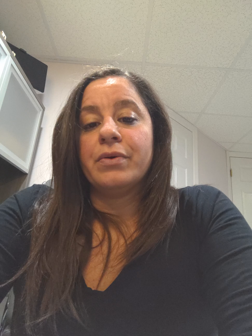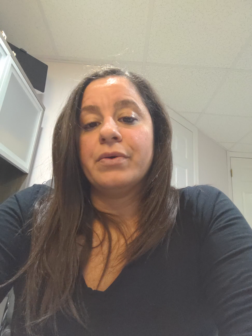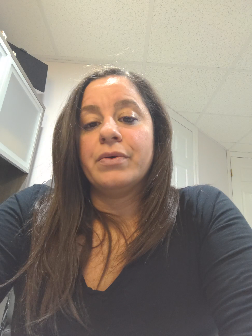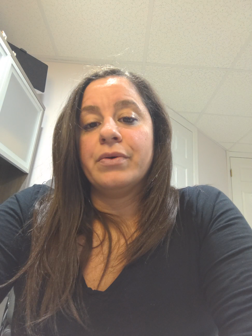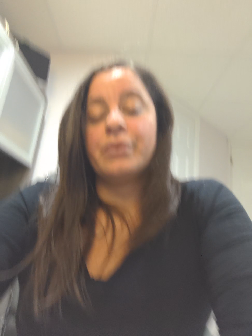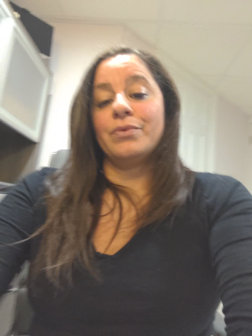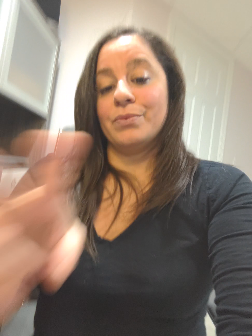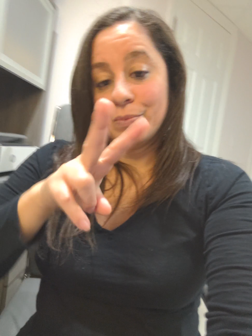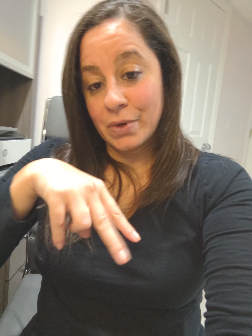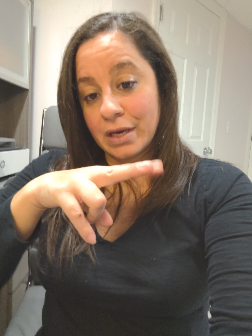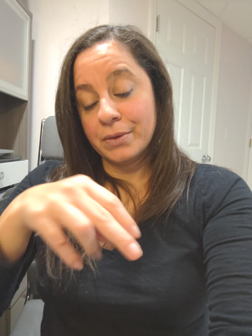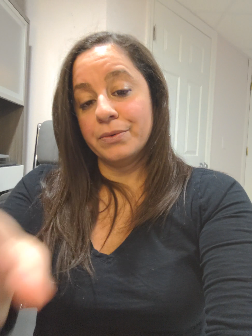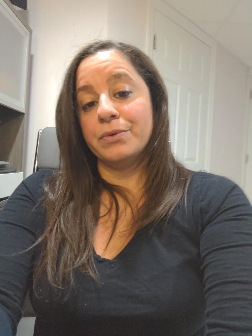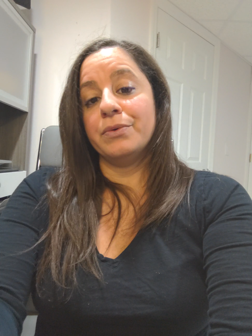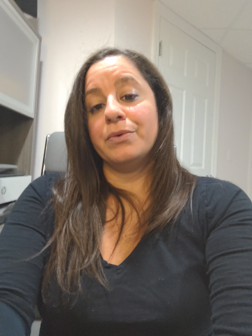read